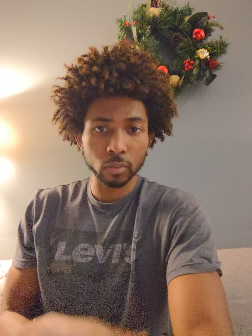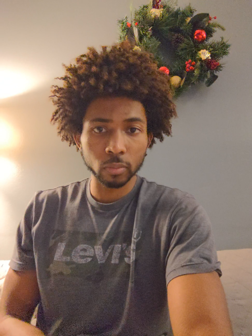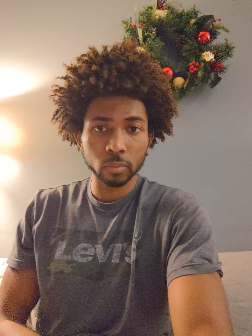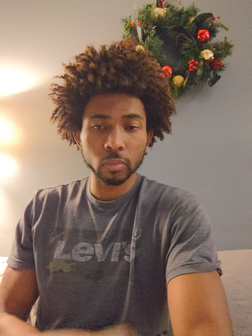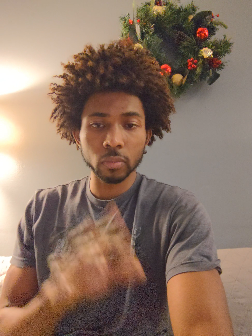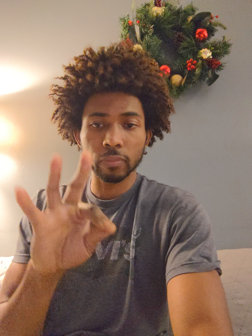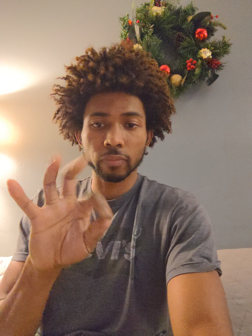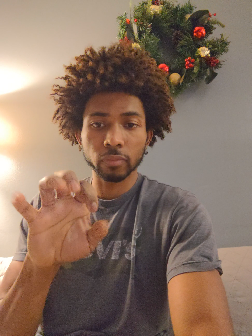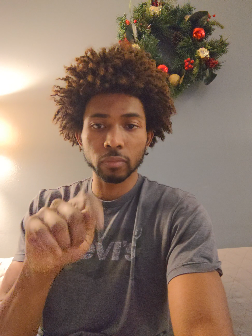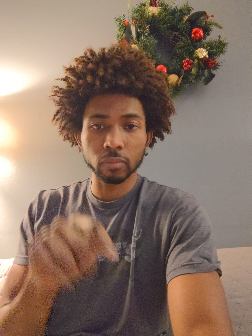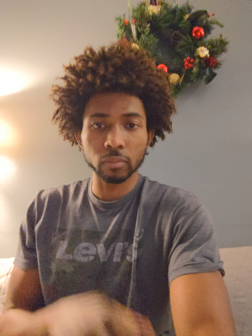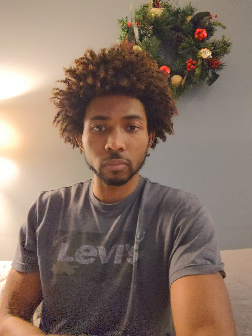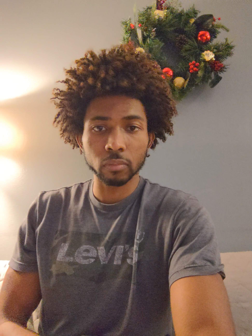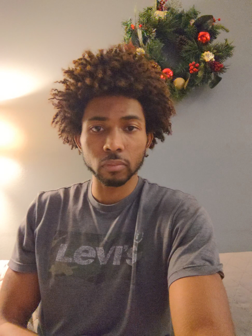feet